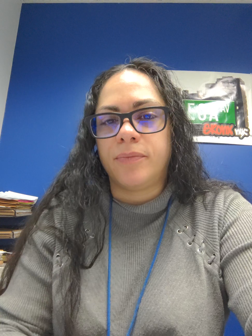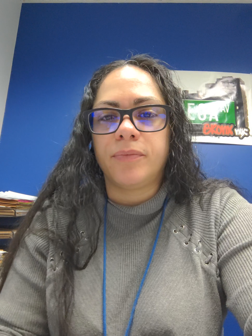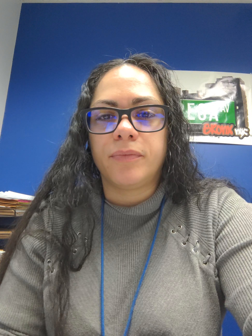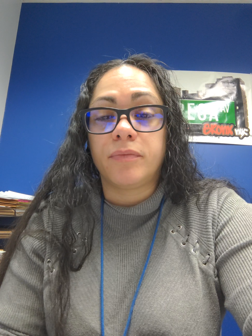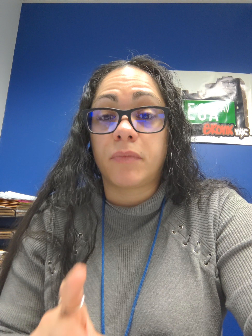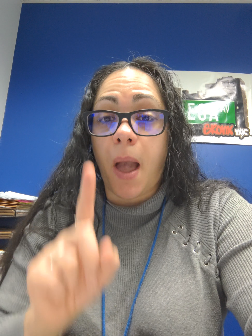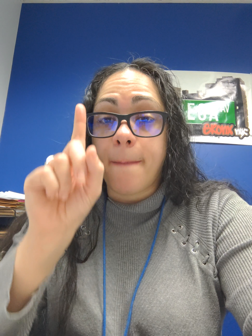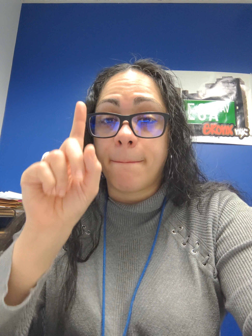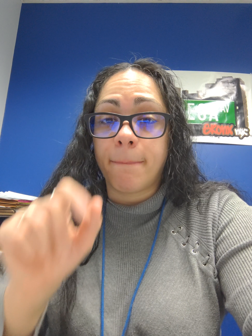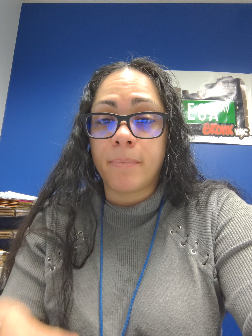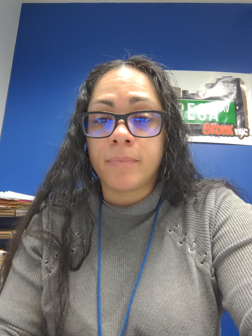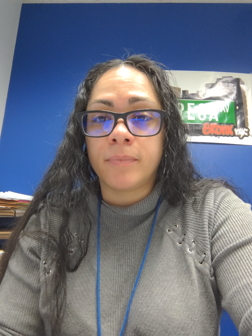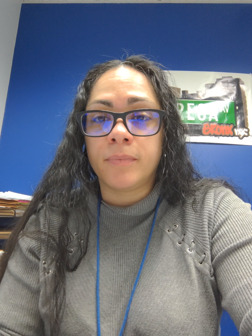up